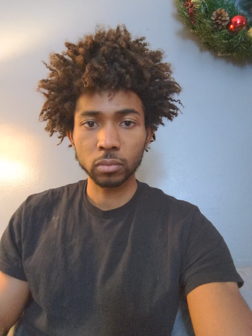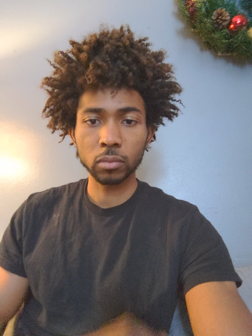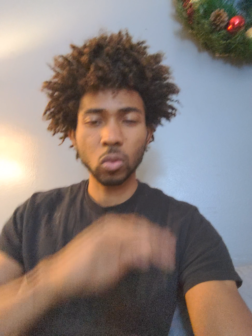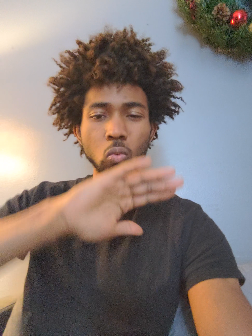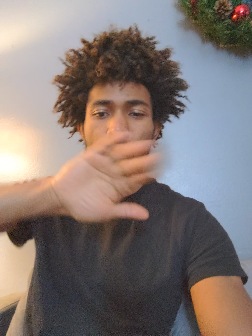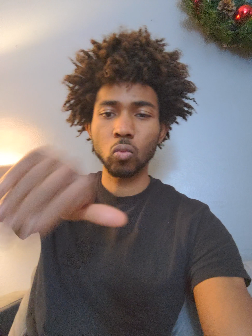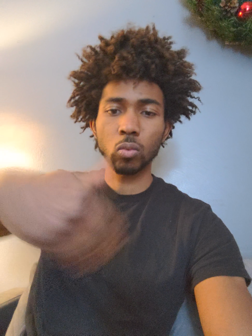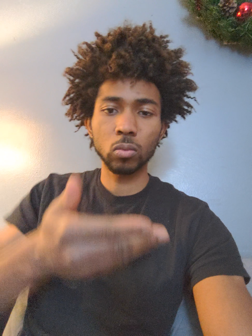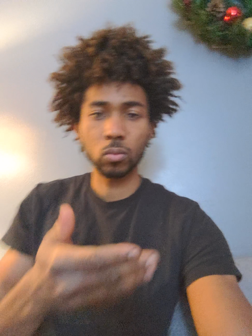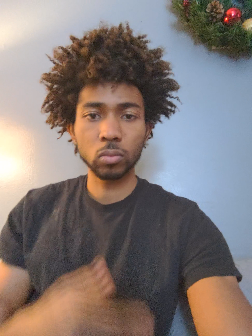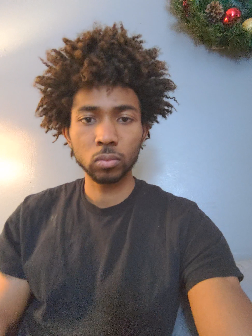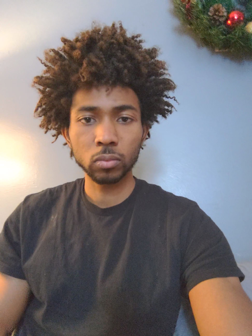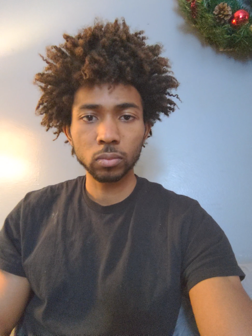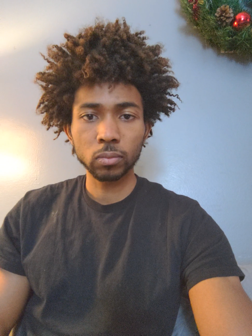all